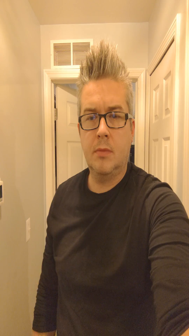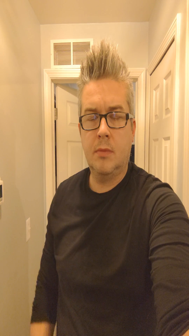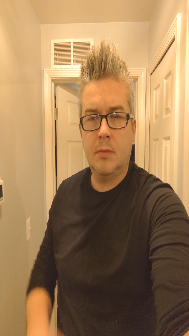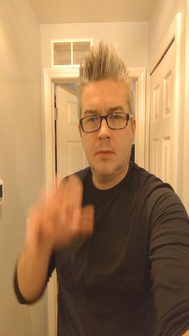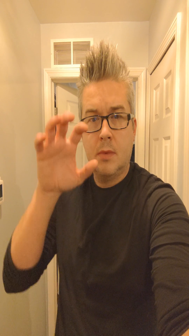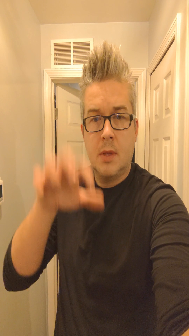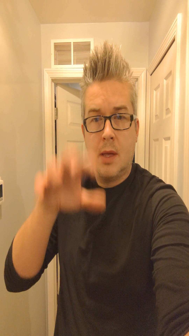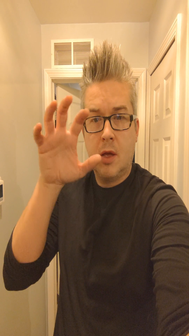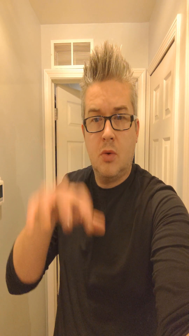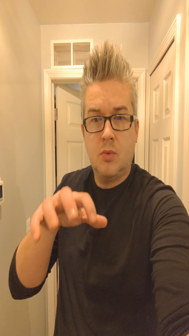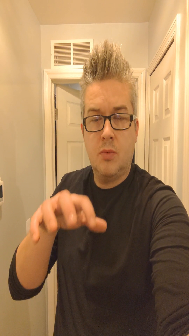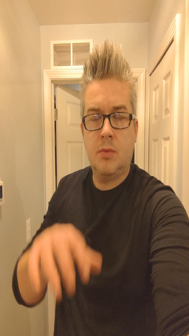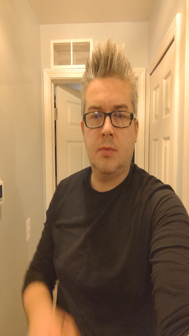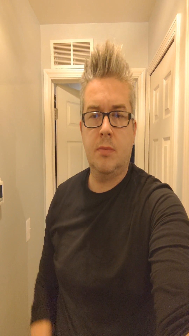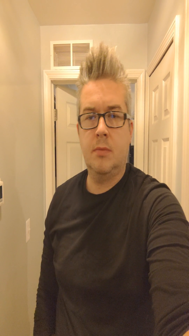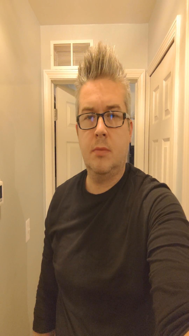alligator